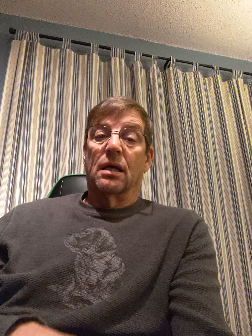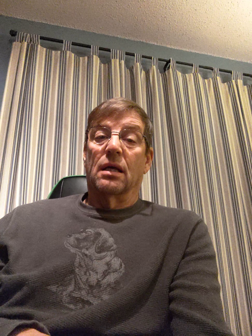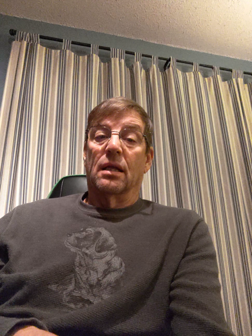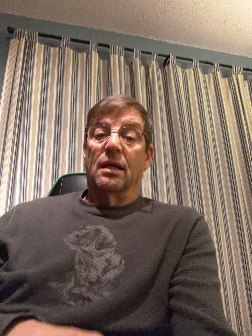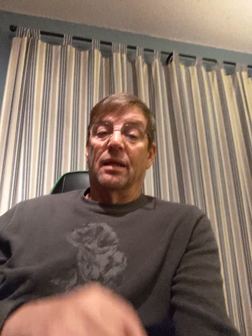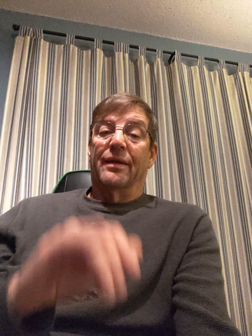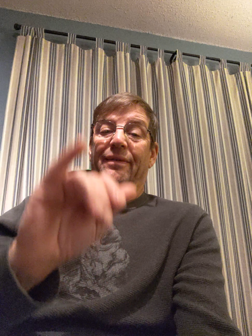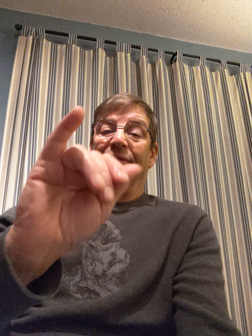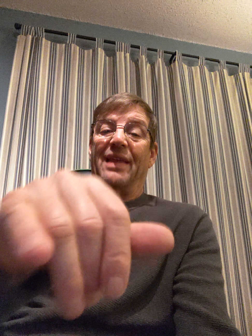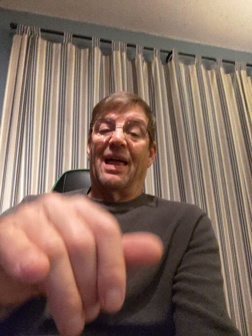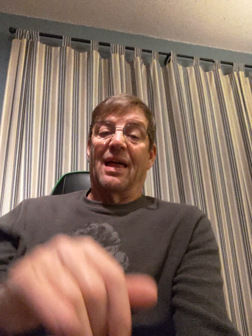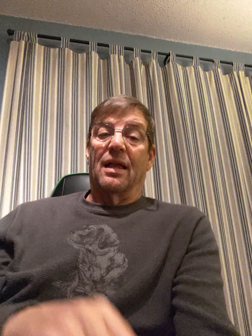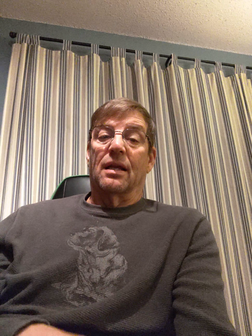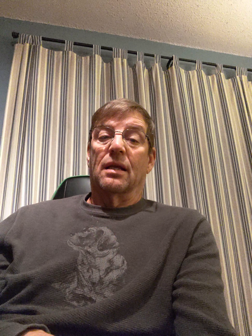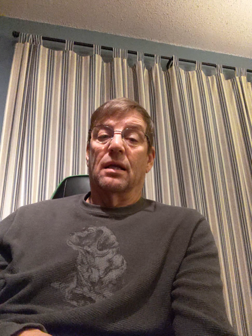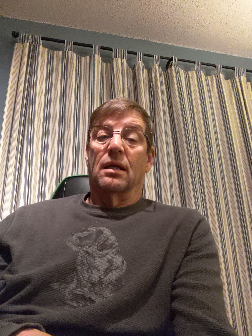that